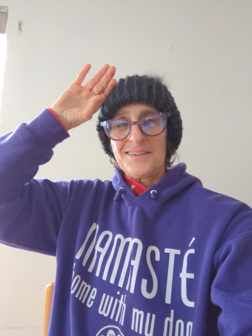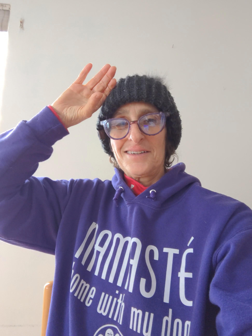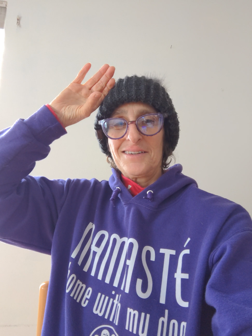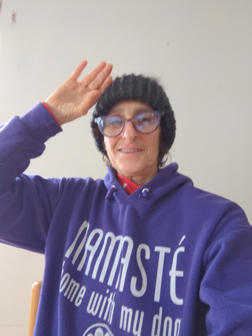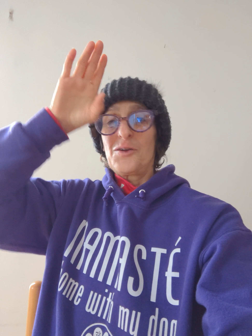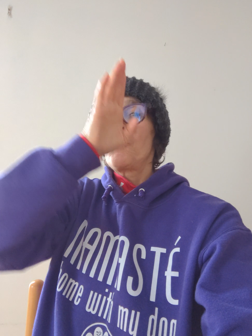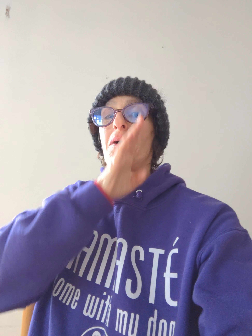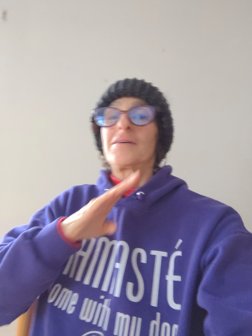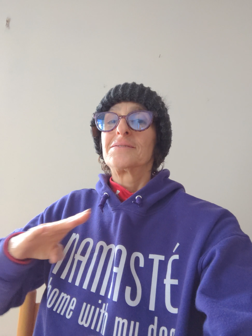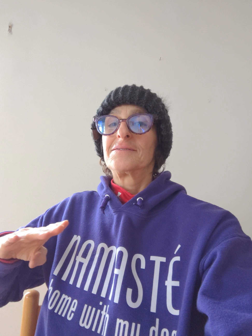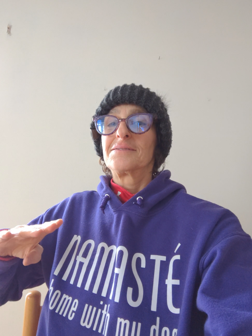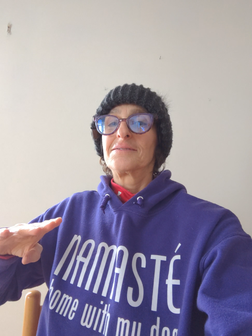quiet